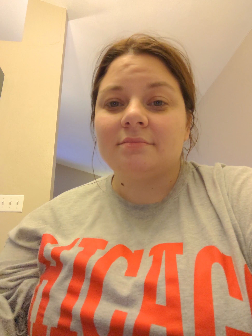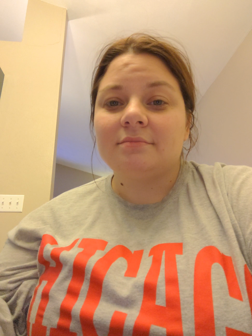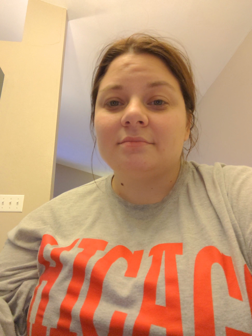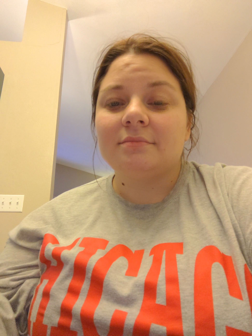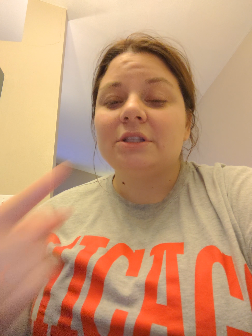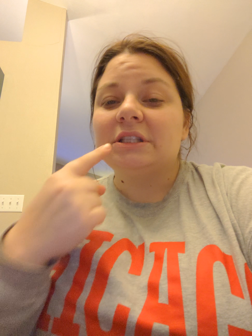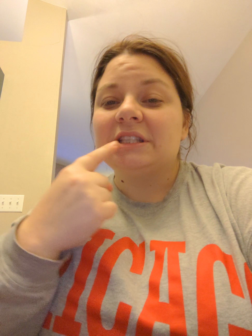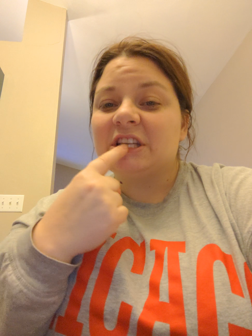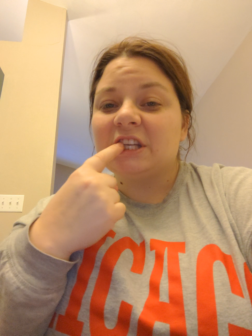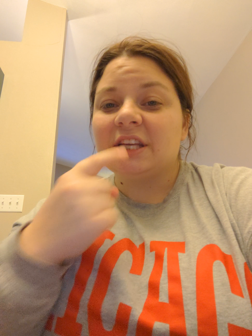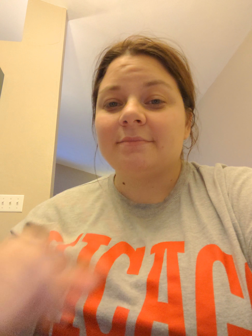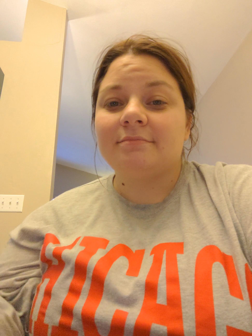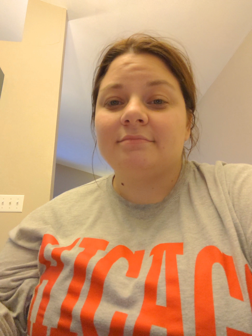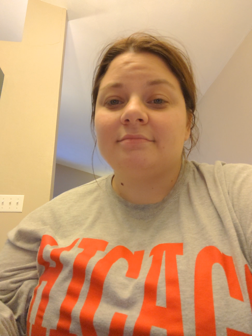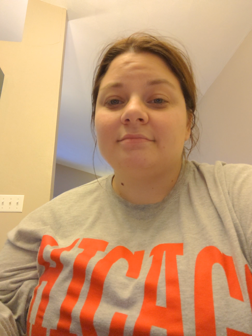tooth